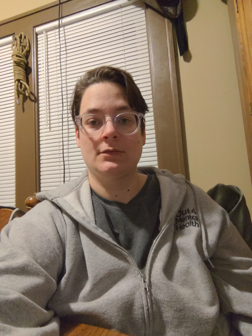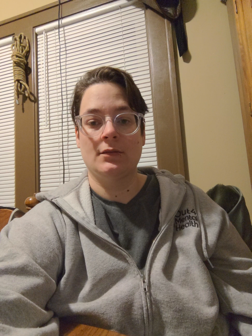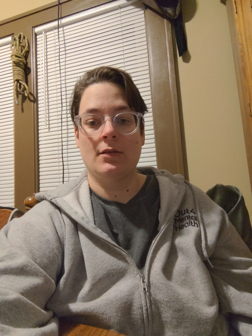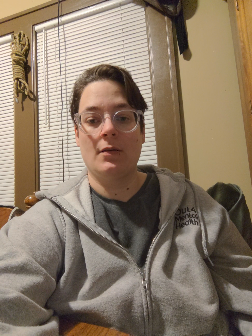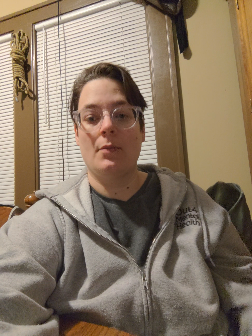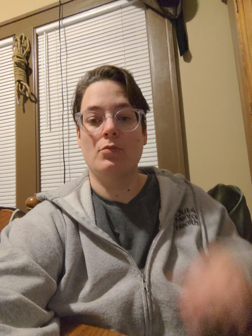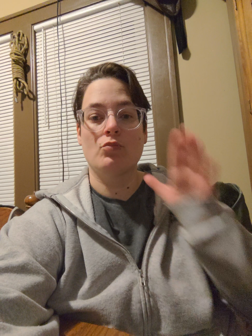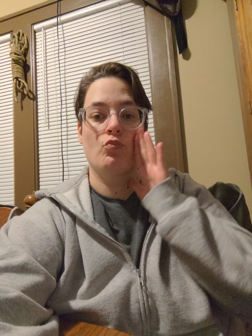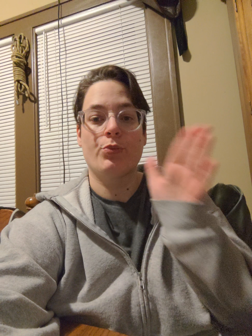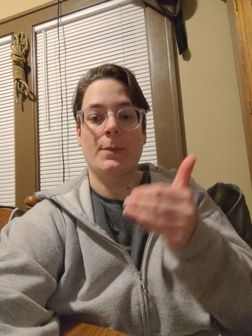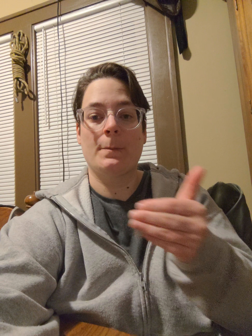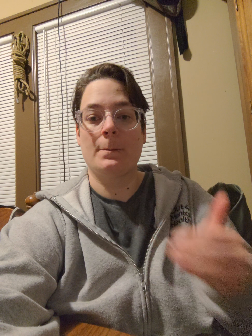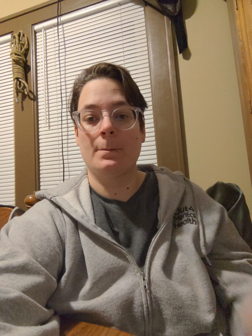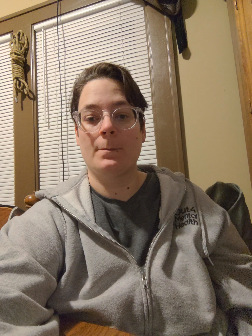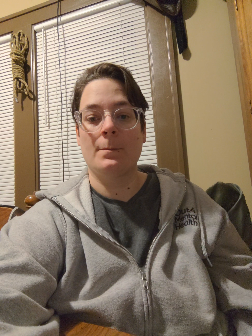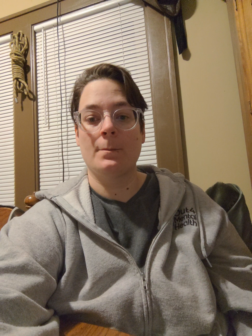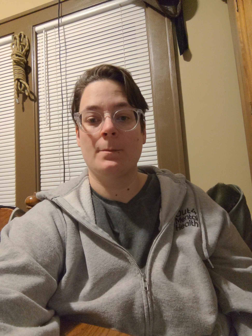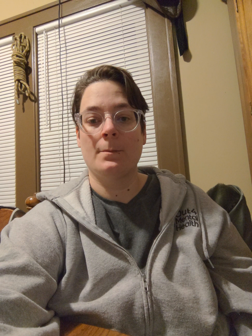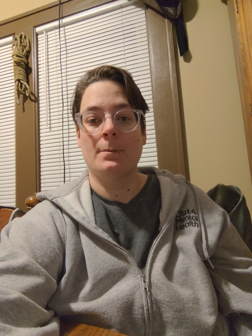bedroom